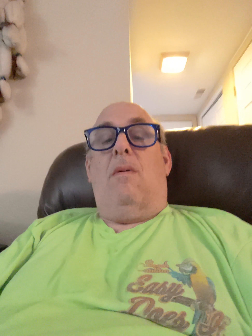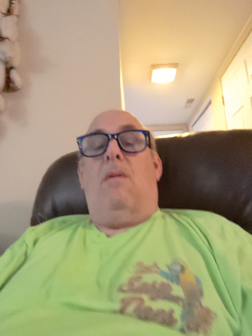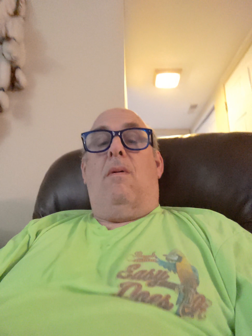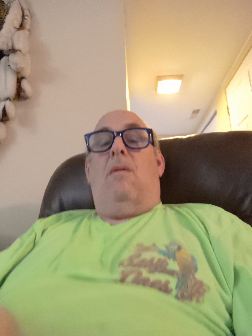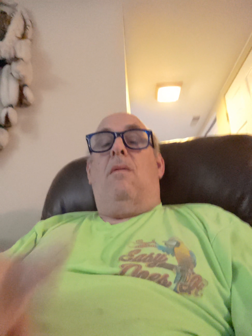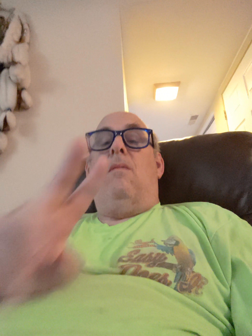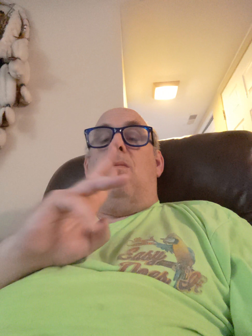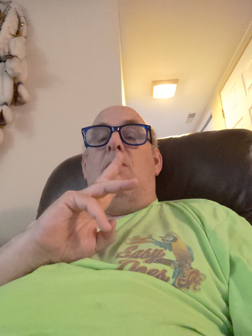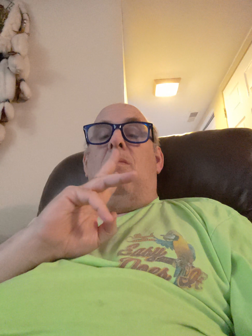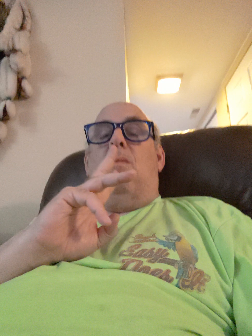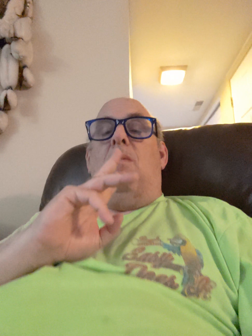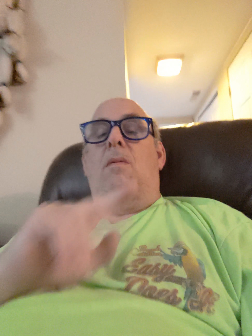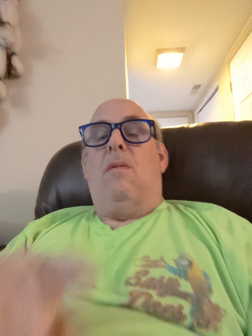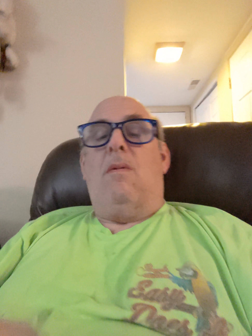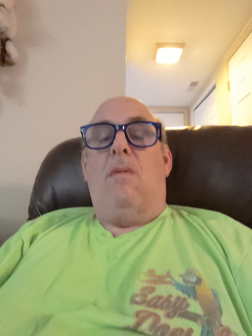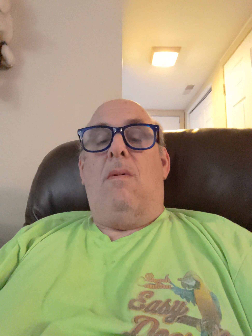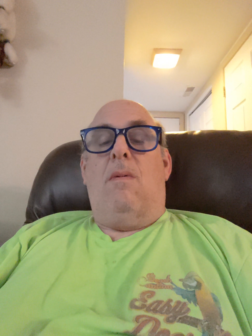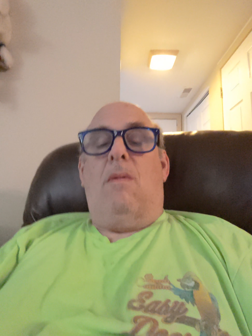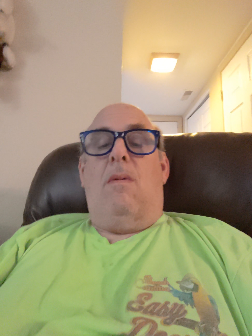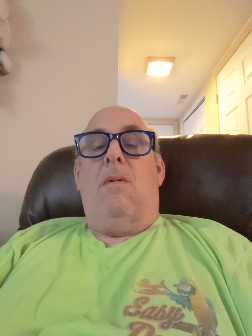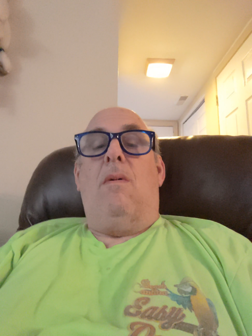water